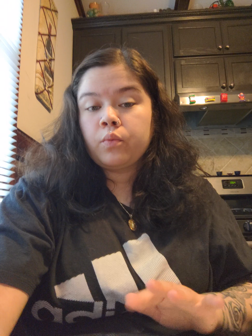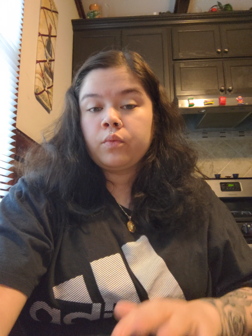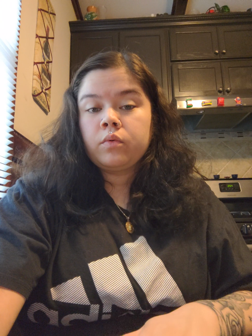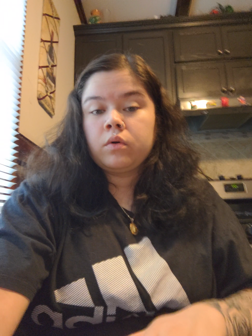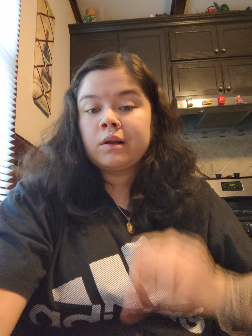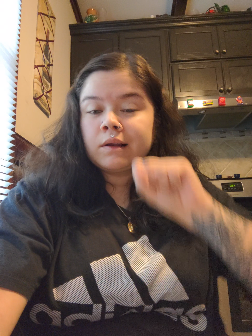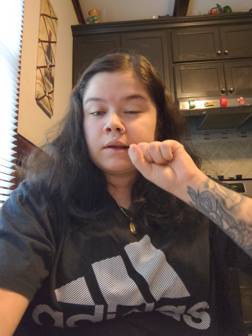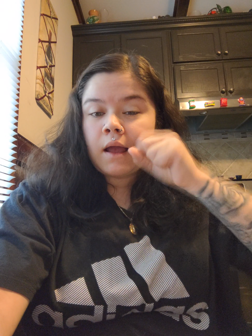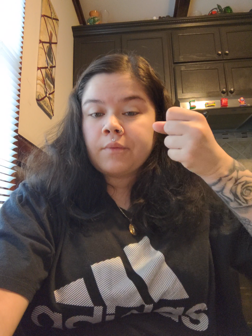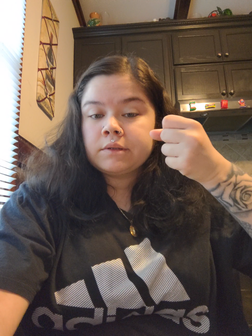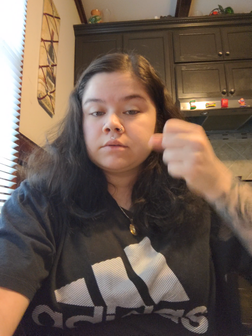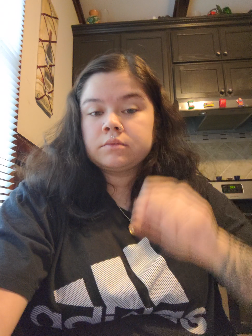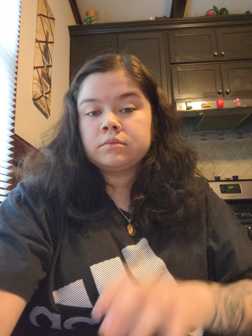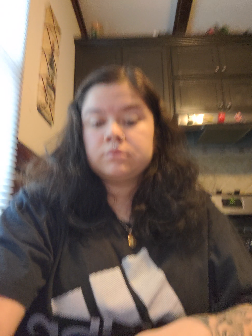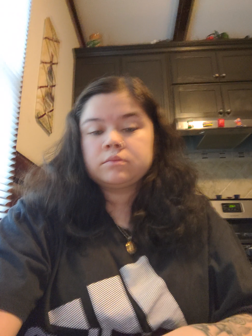carrot